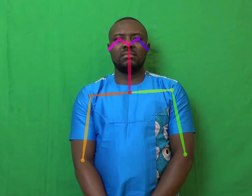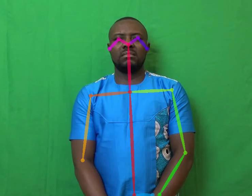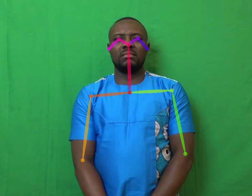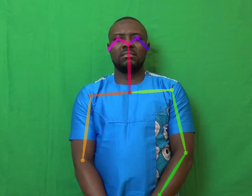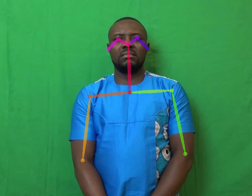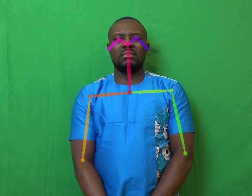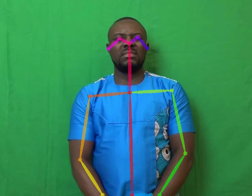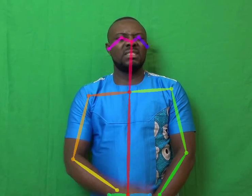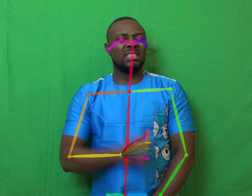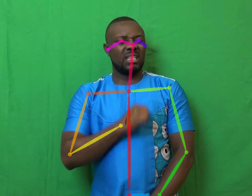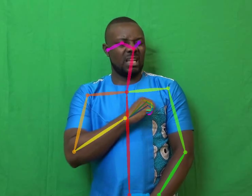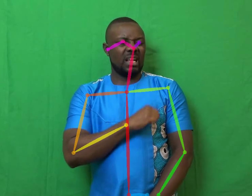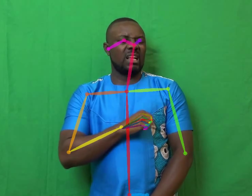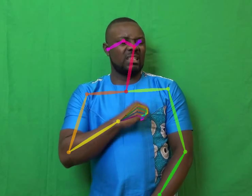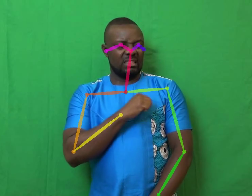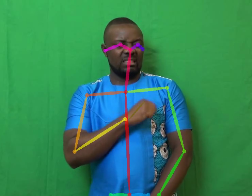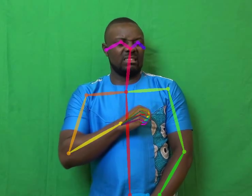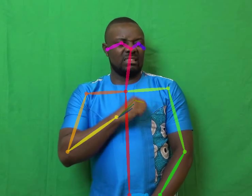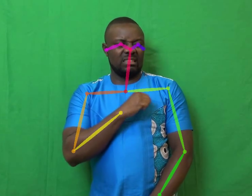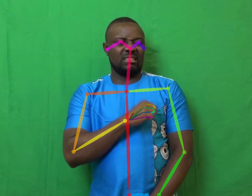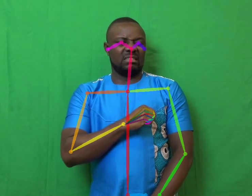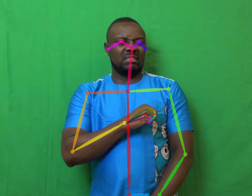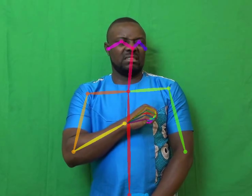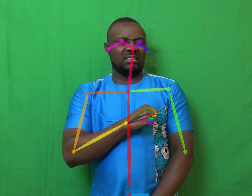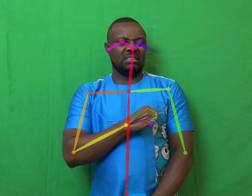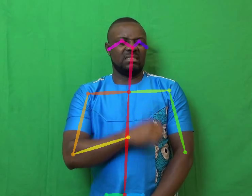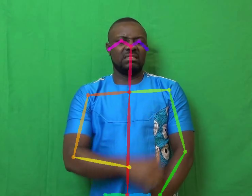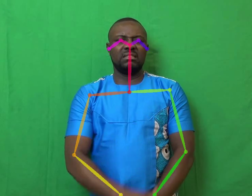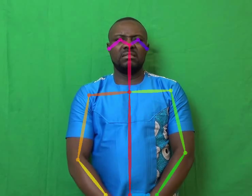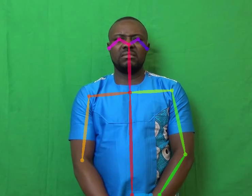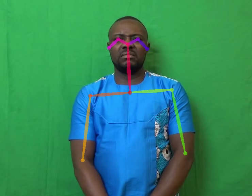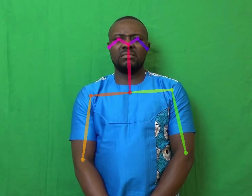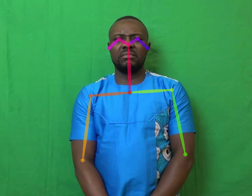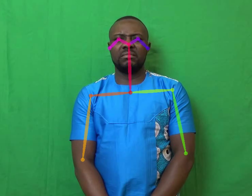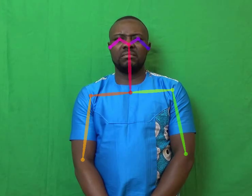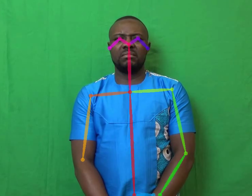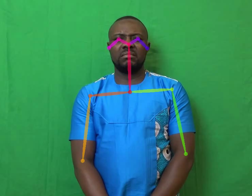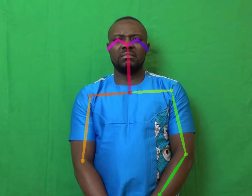attitude